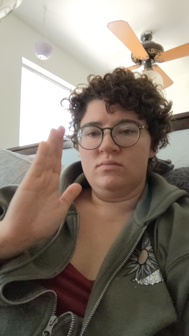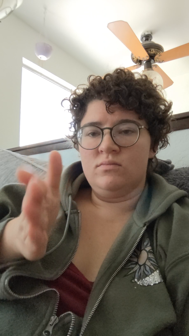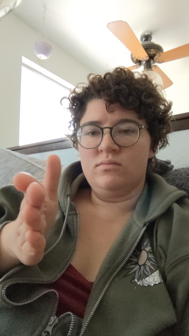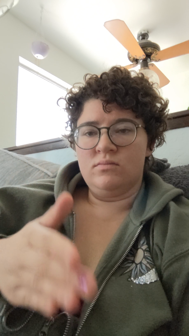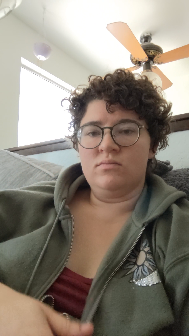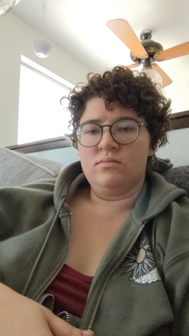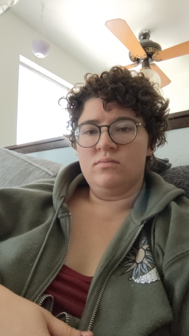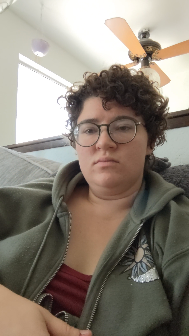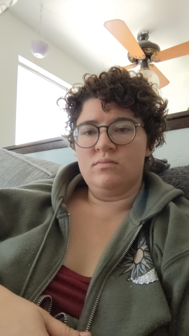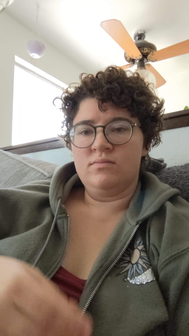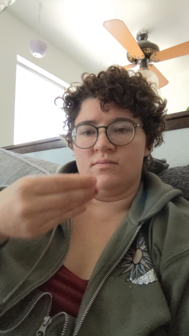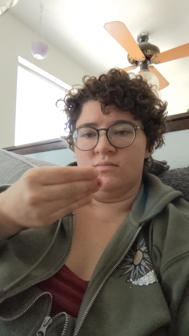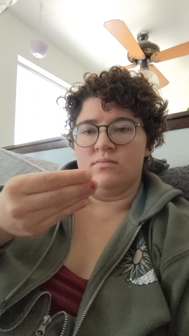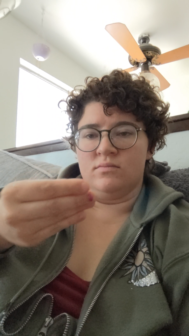feed